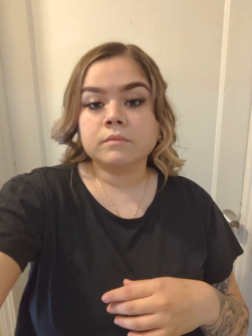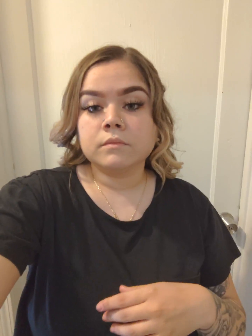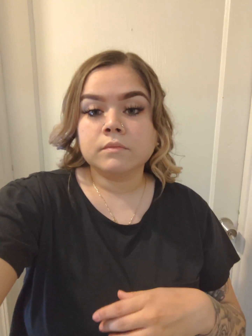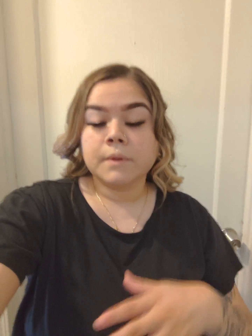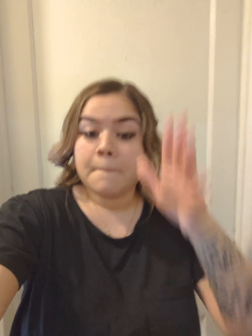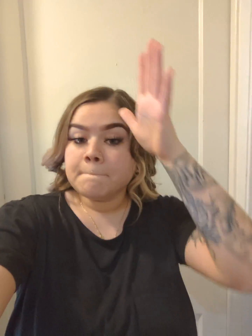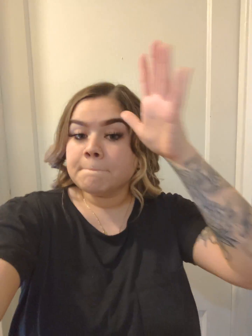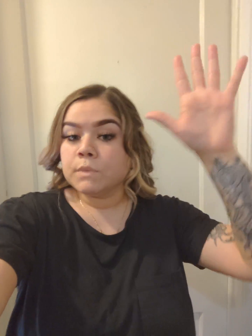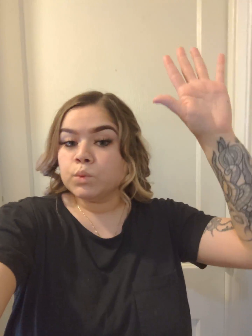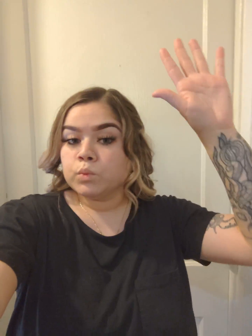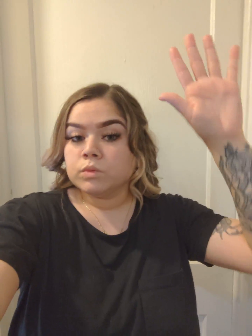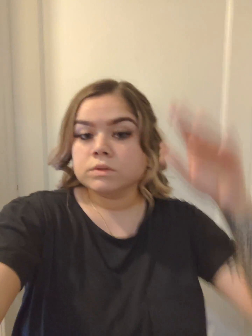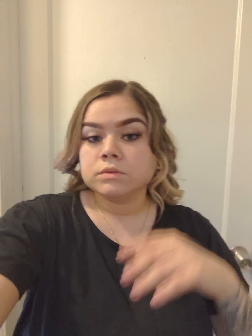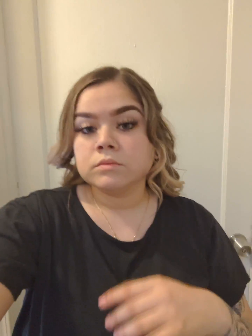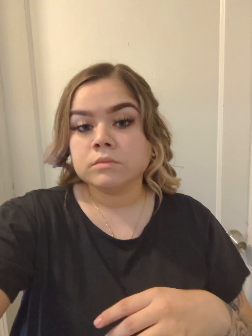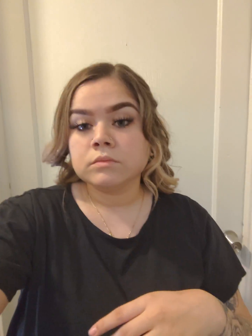moose